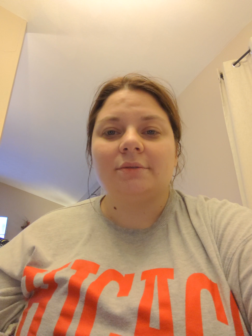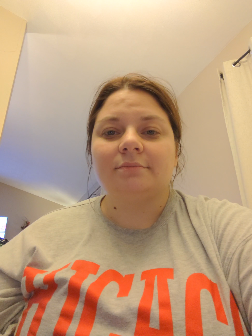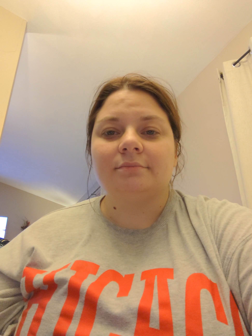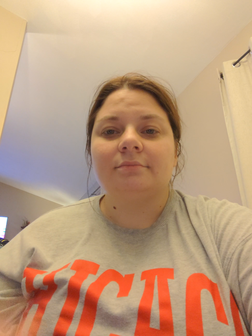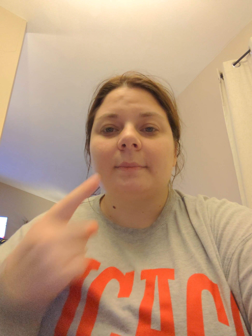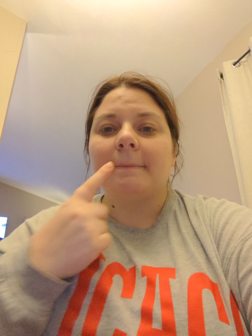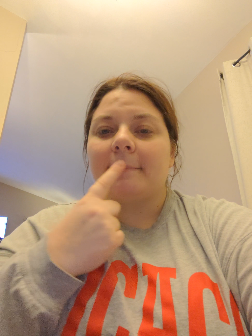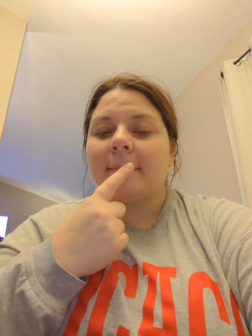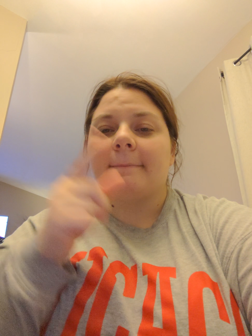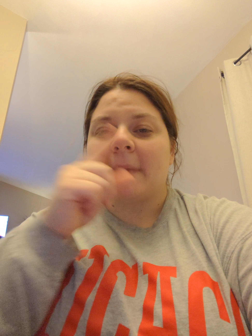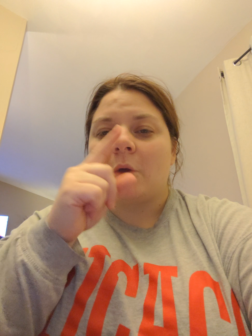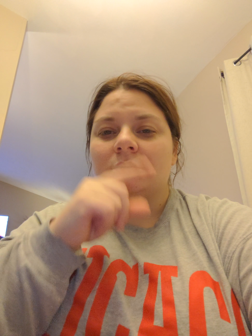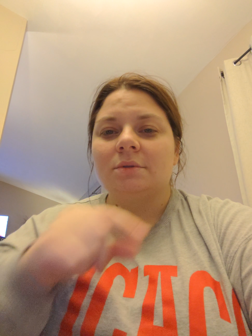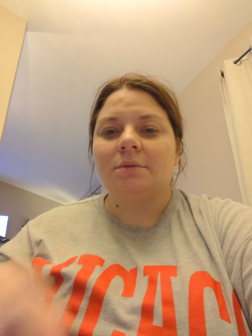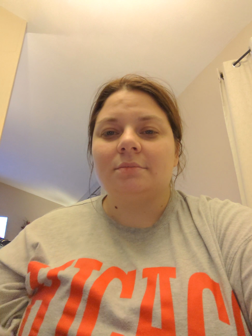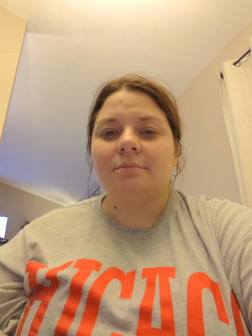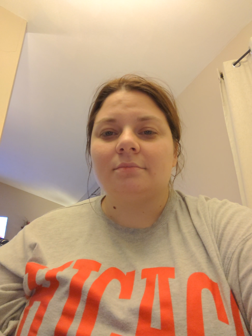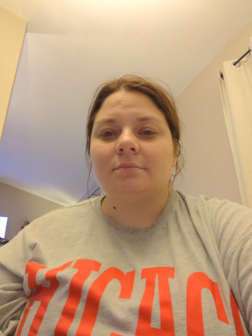mouse